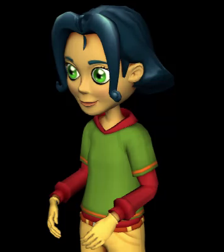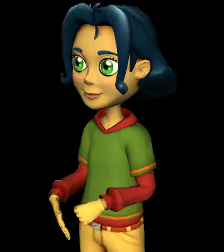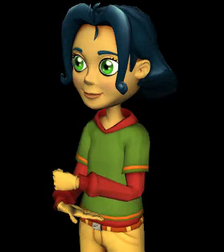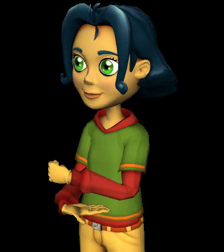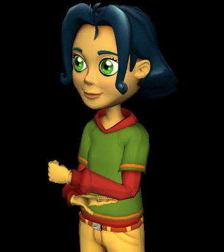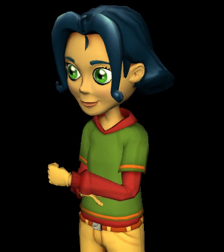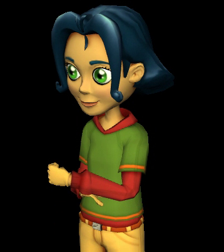يساعد